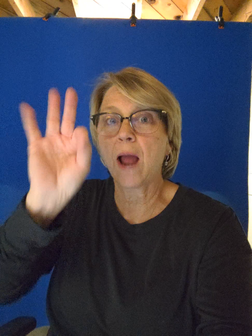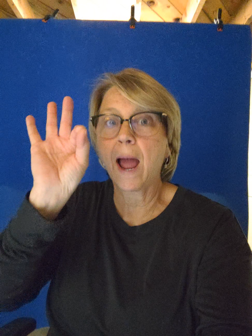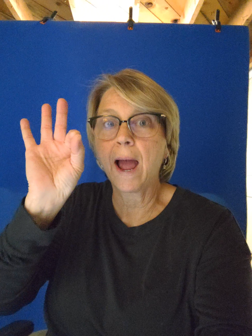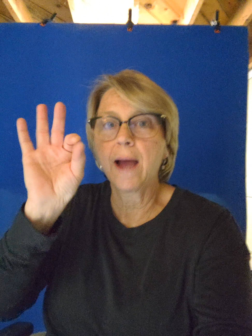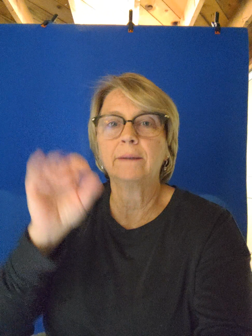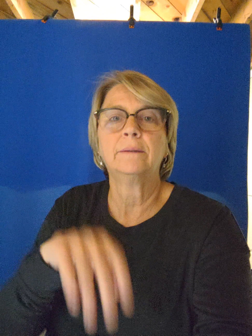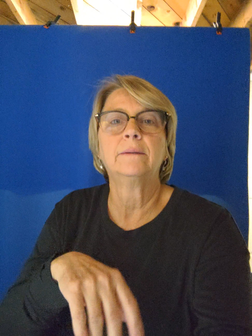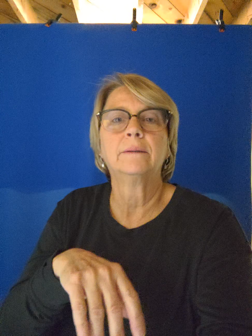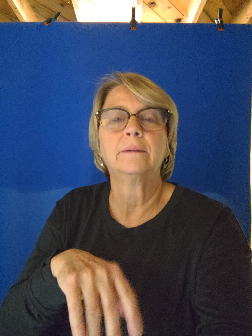find